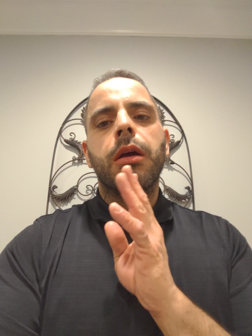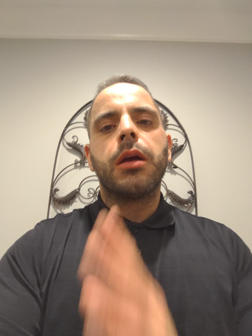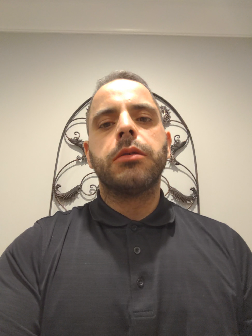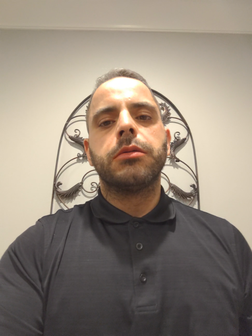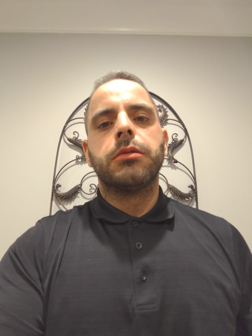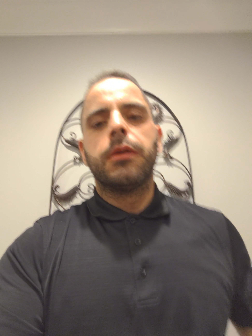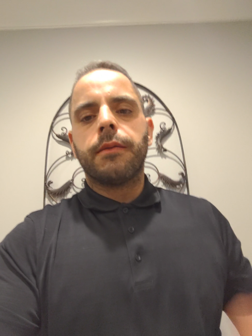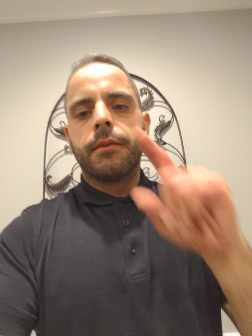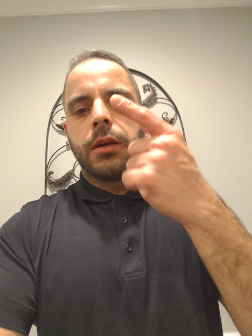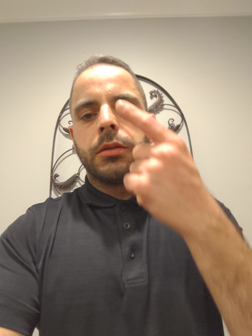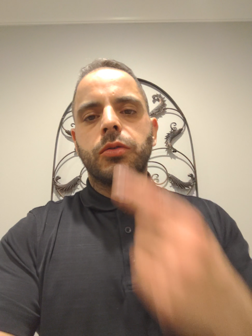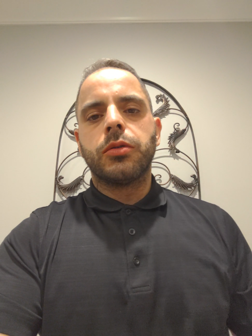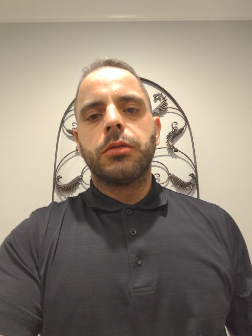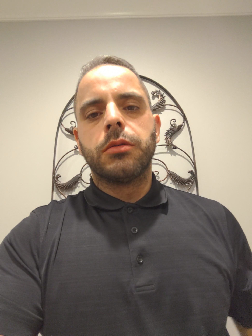first